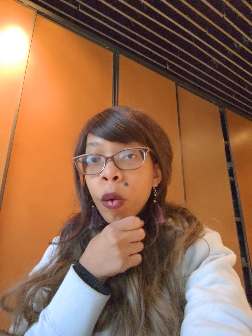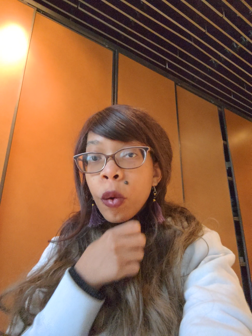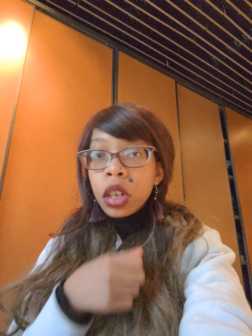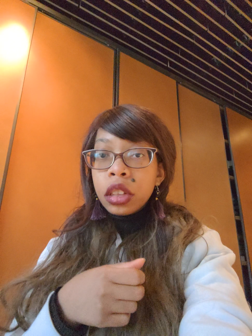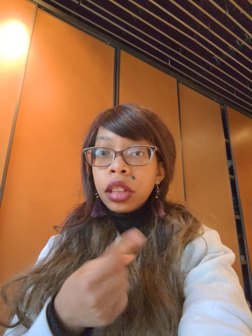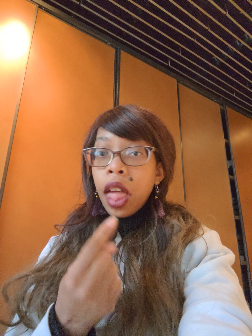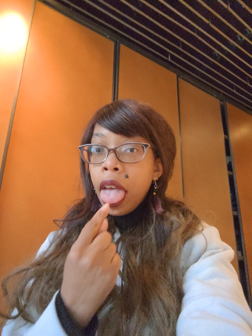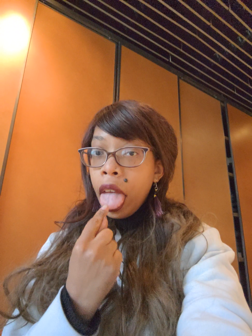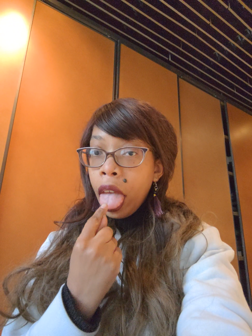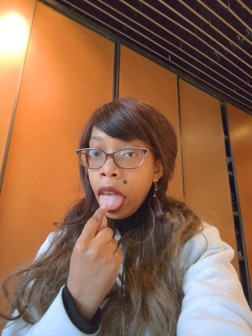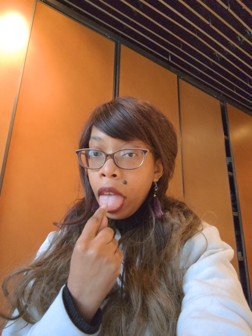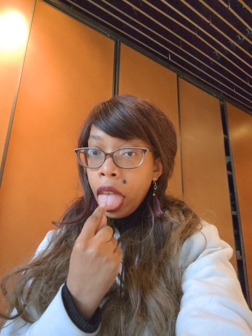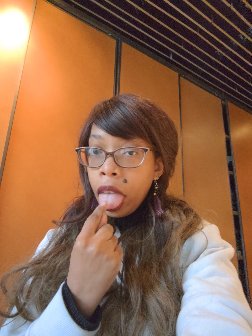tongue